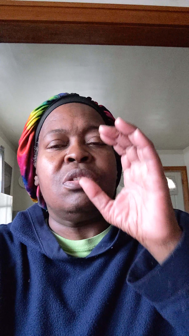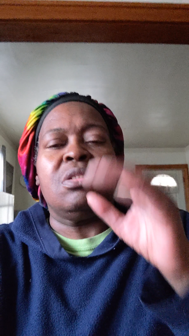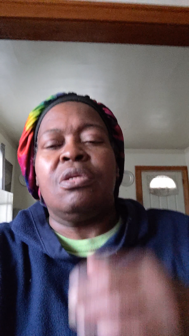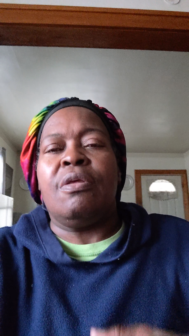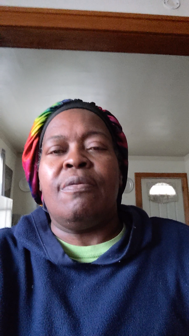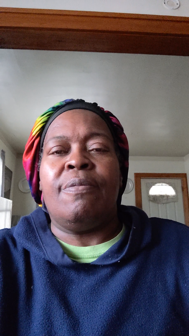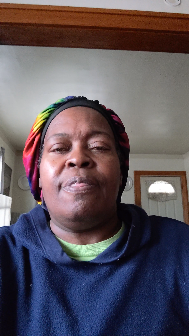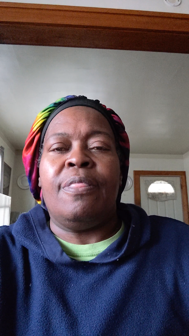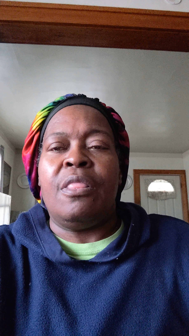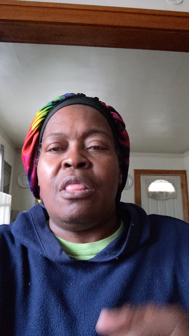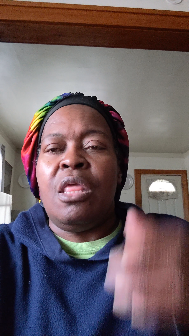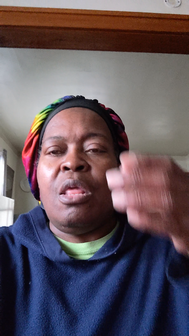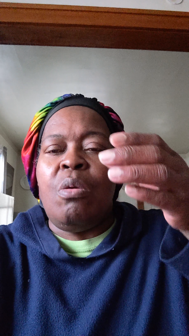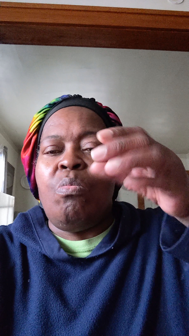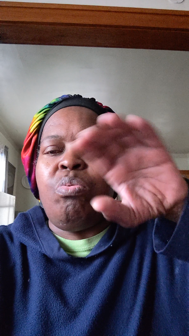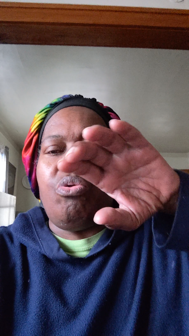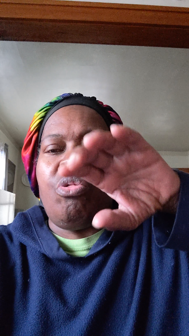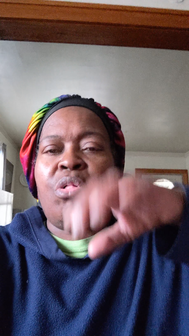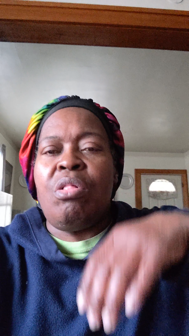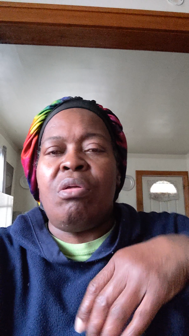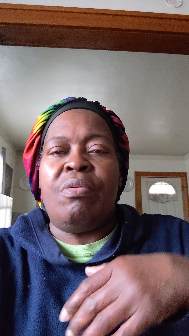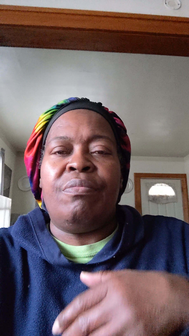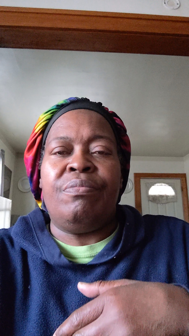pour